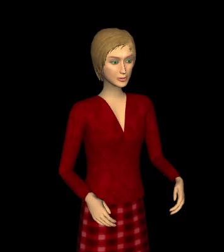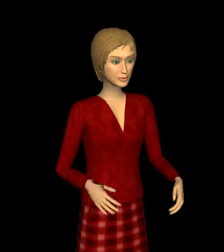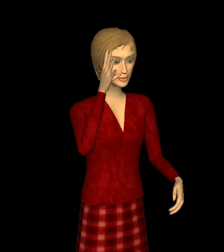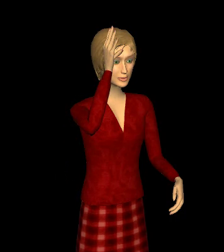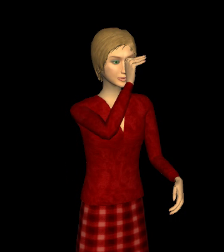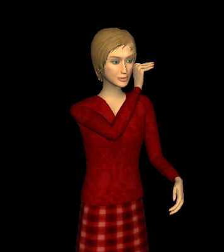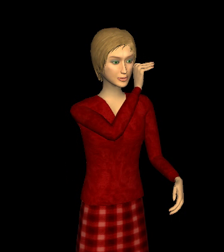ينسى